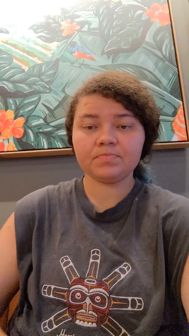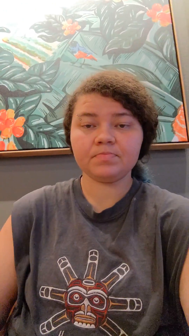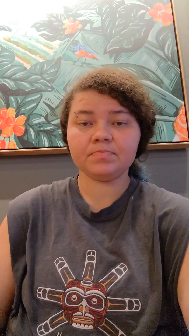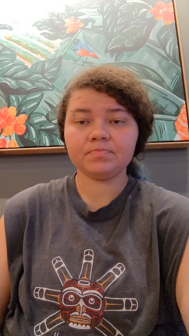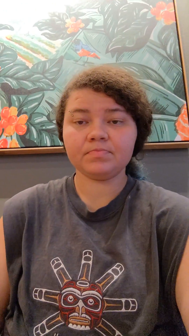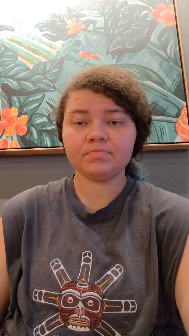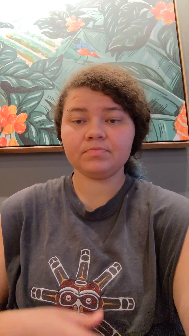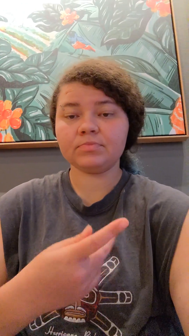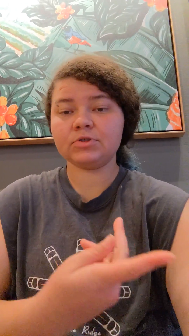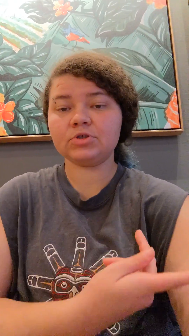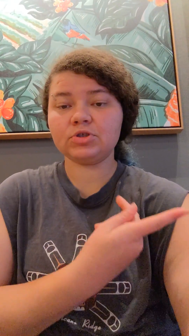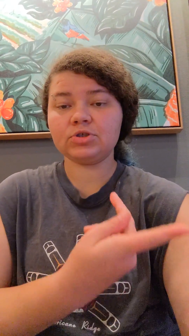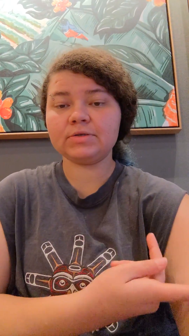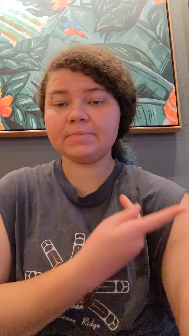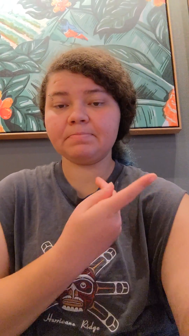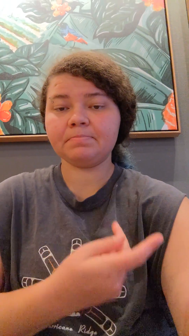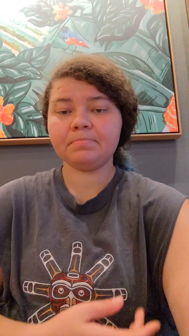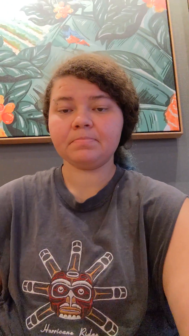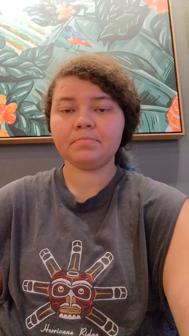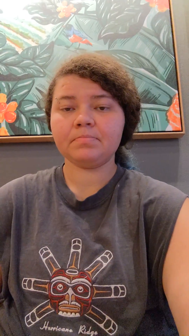sheep